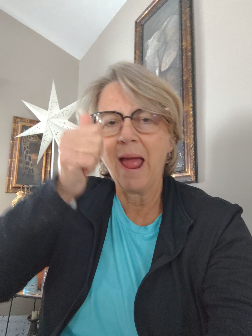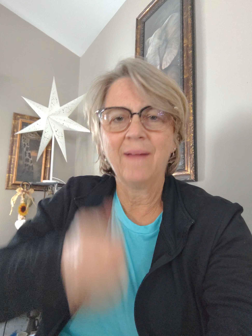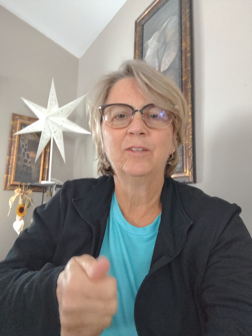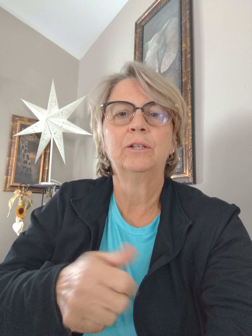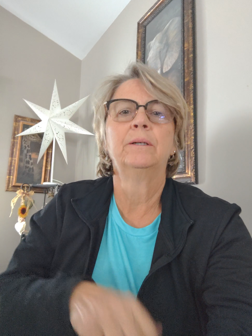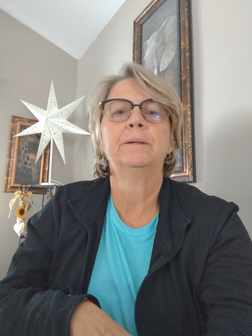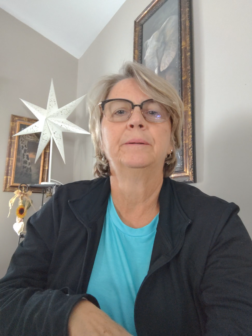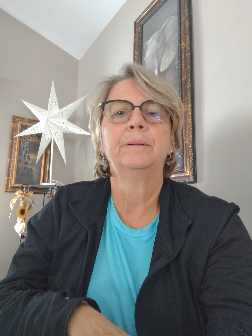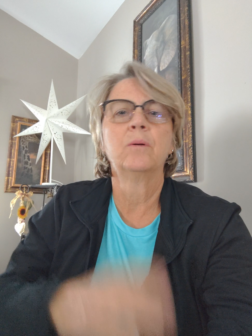every